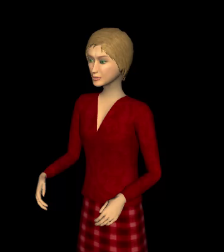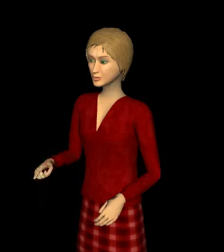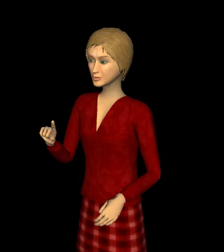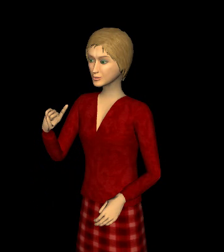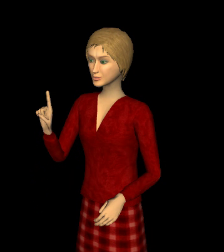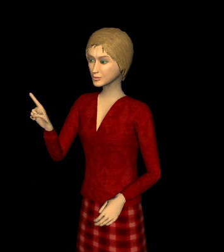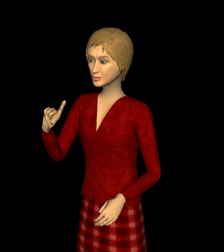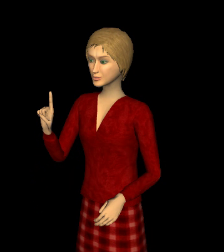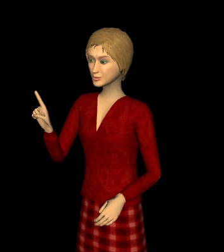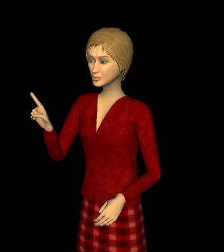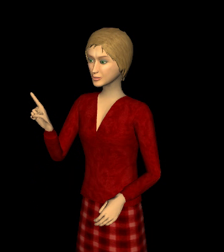لا